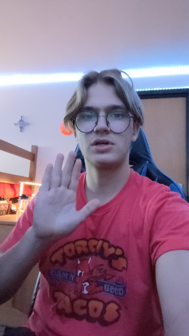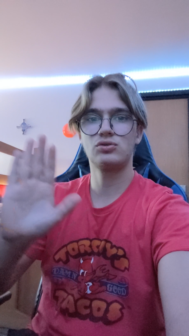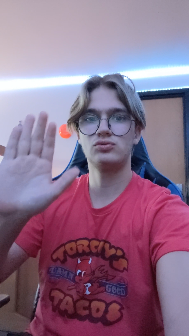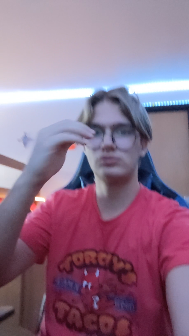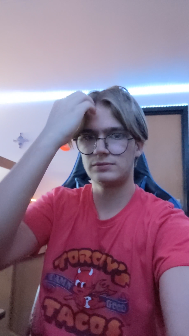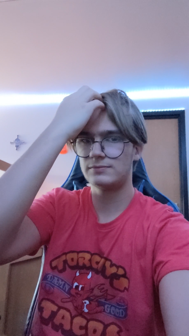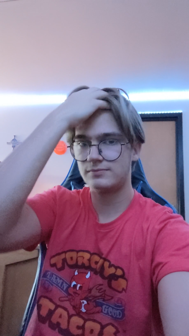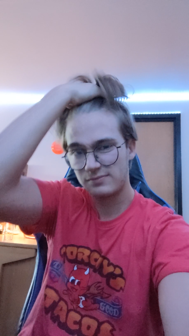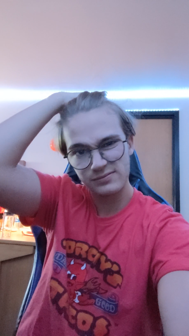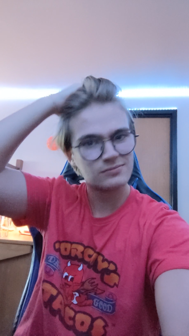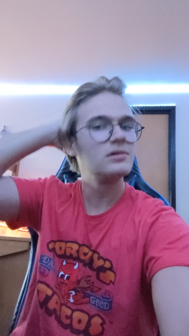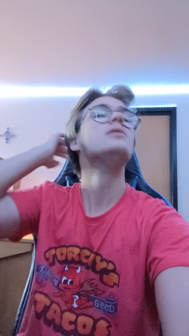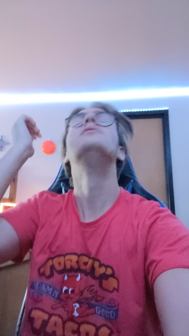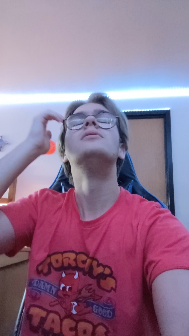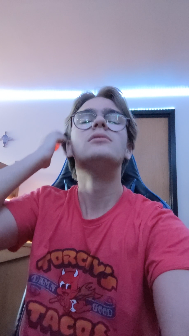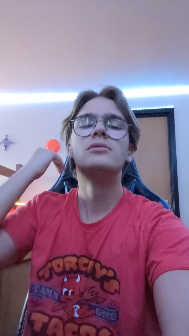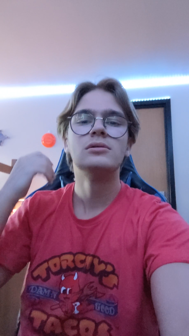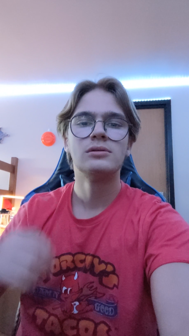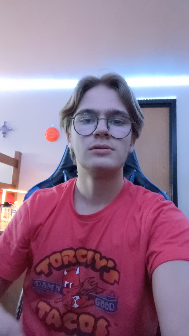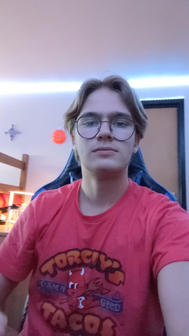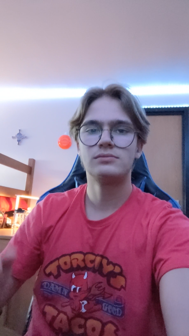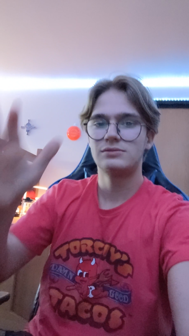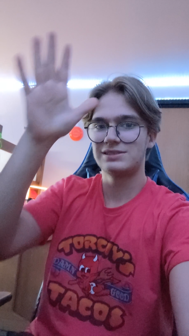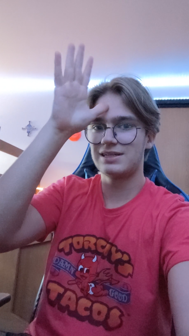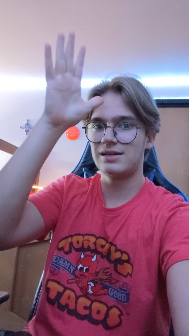daddy